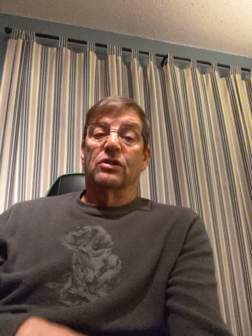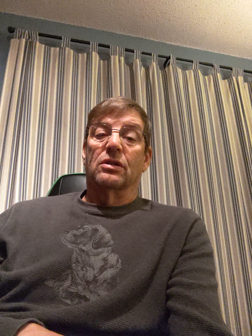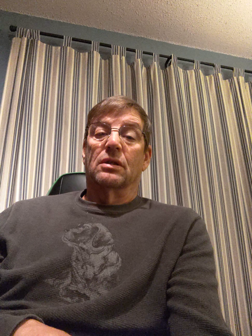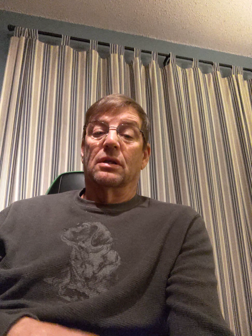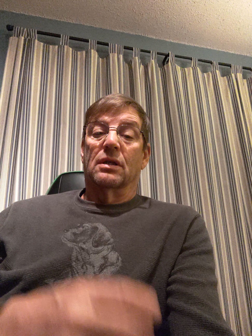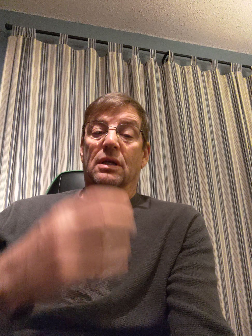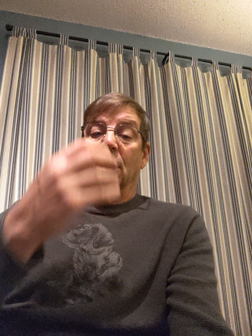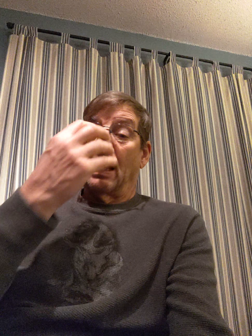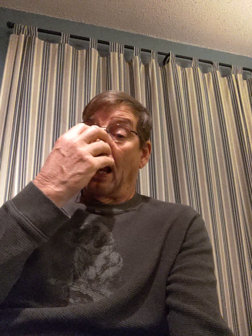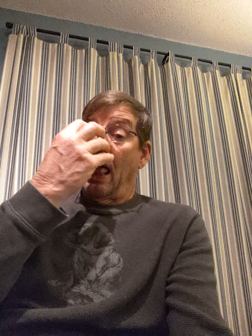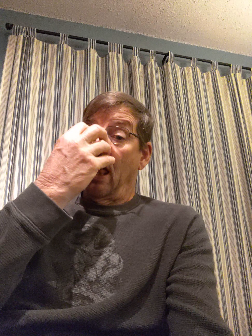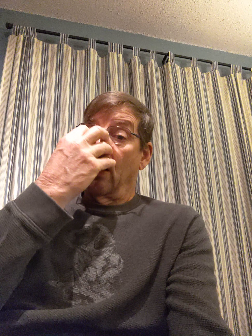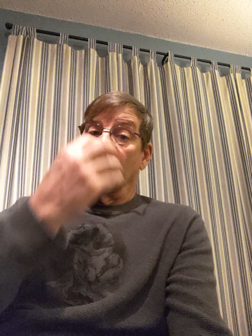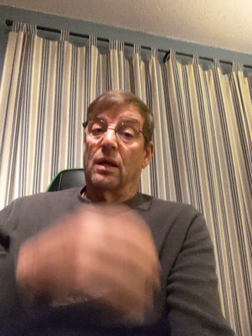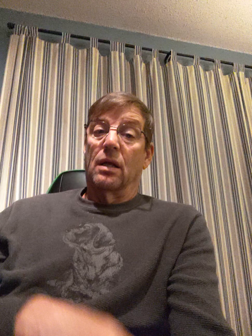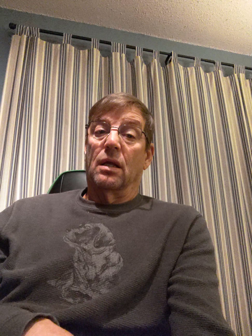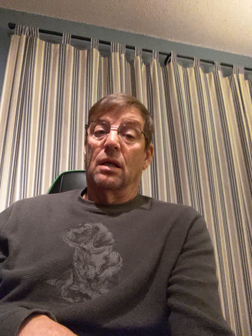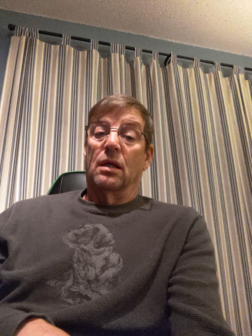clown